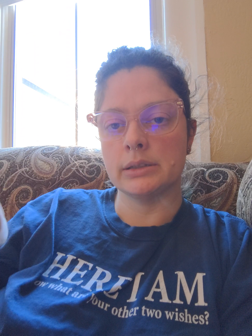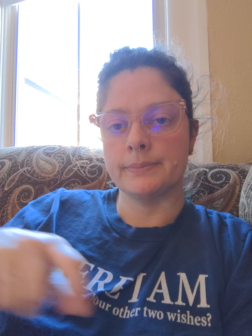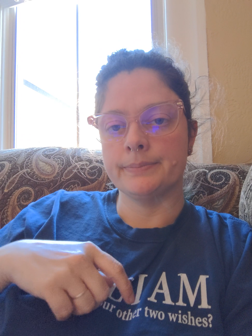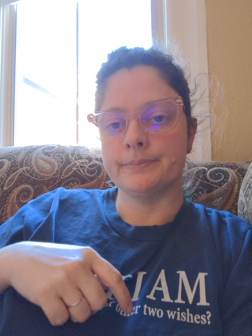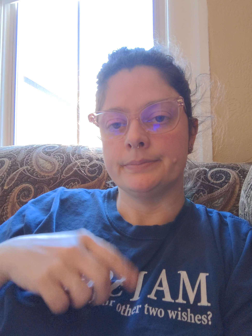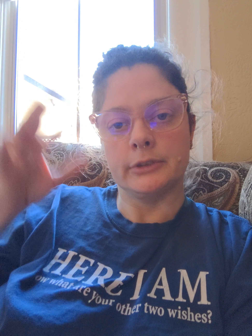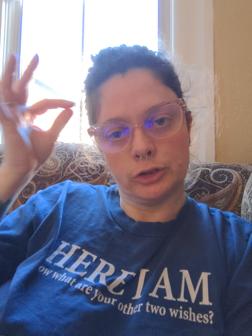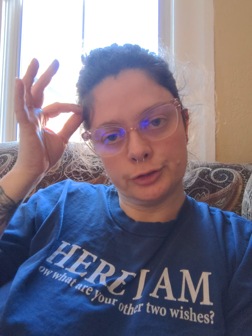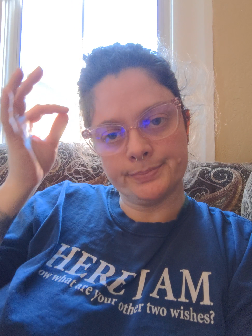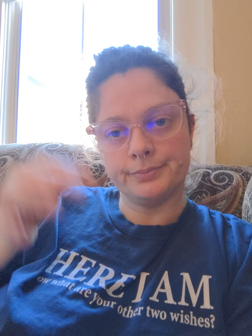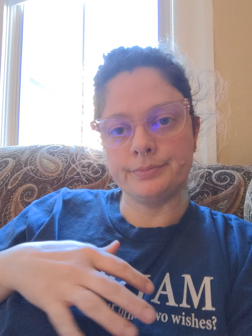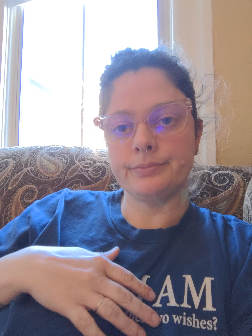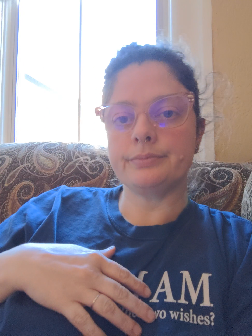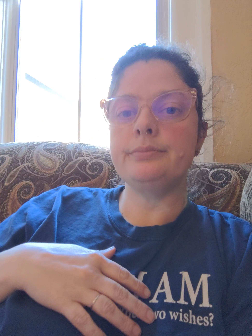hair